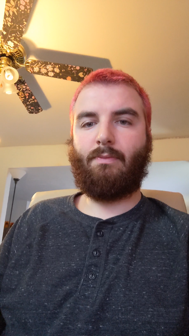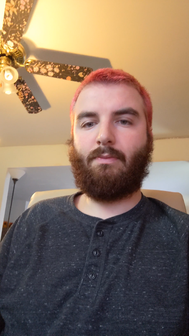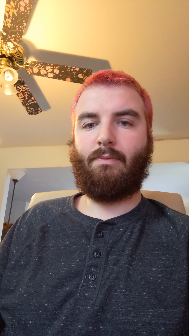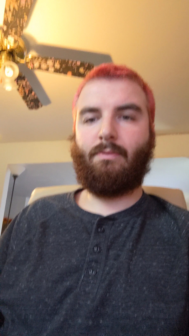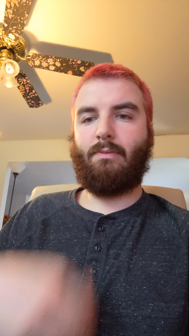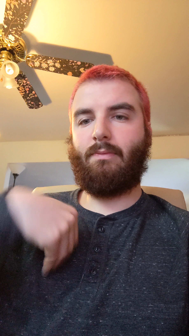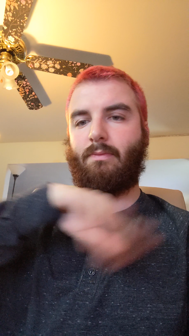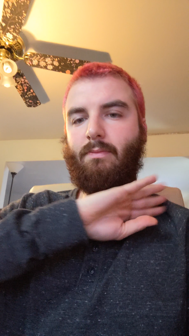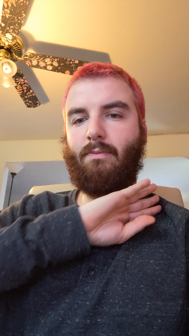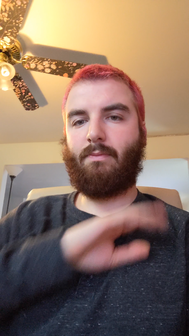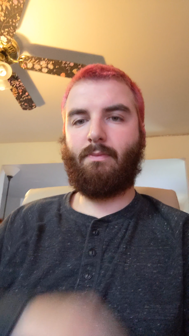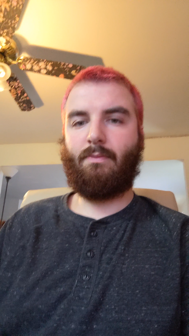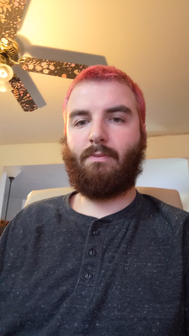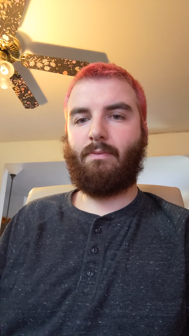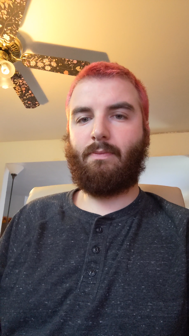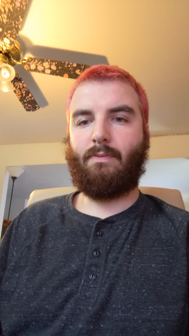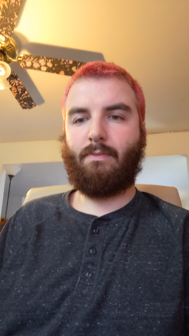scarf